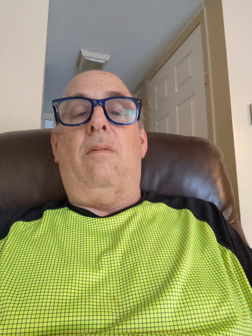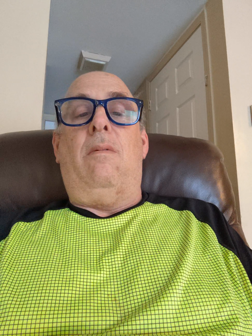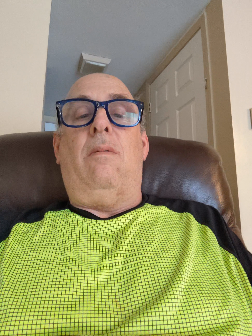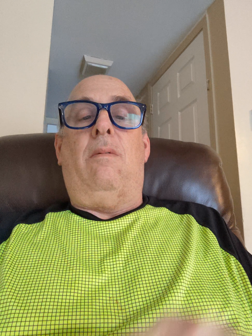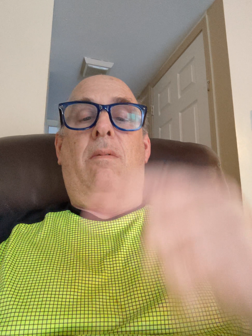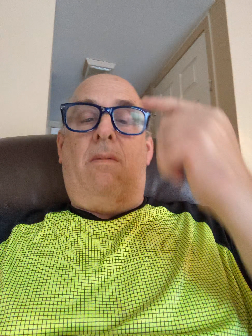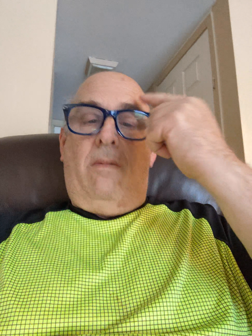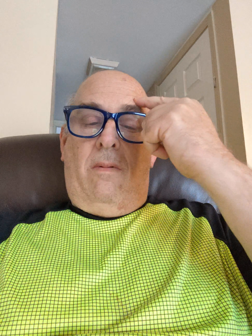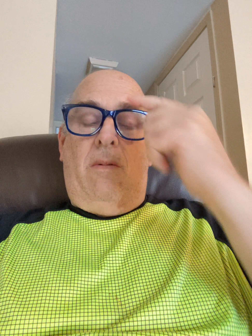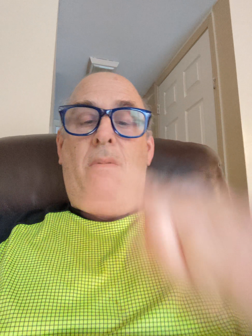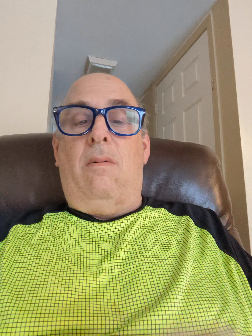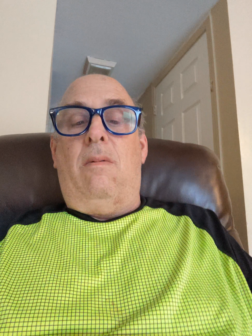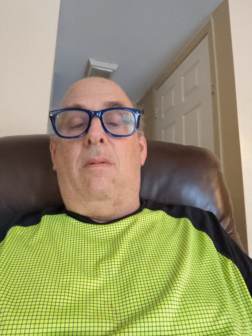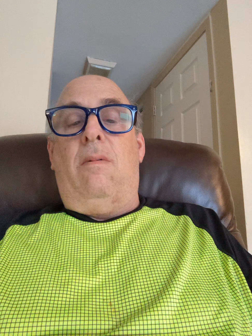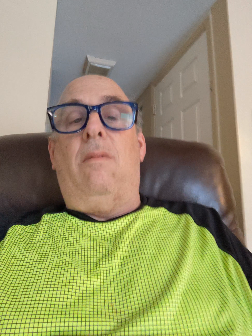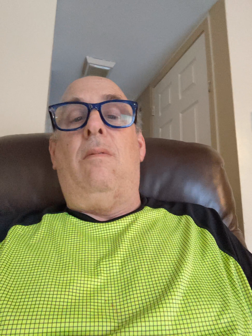think